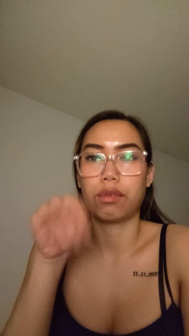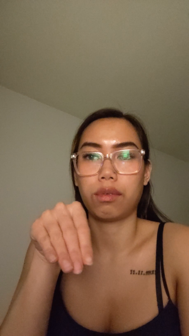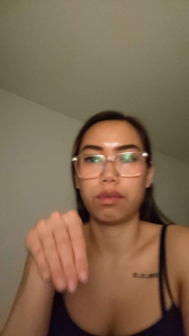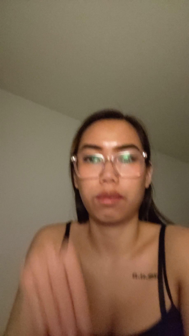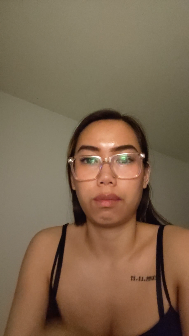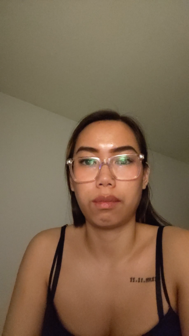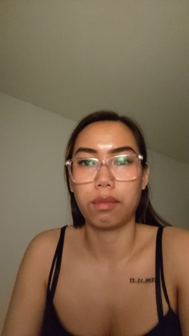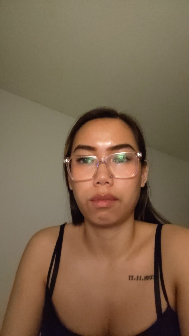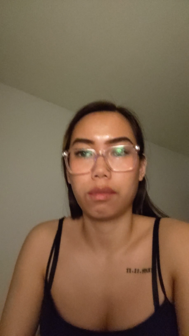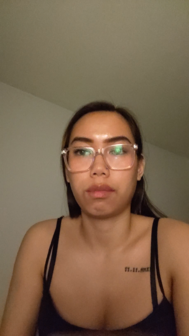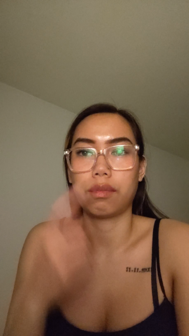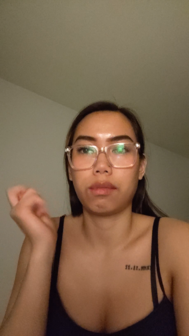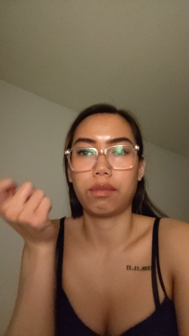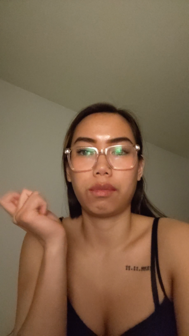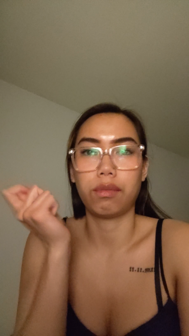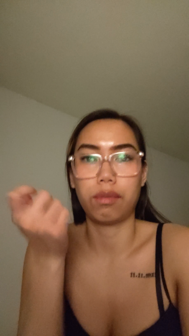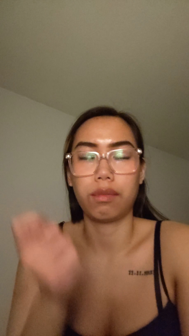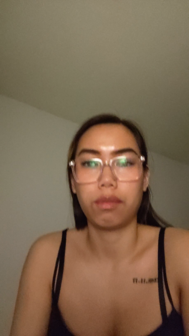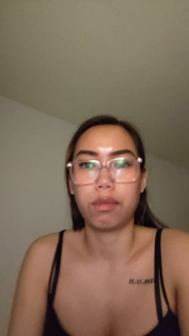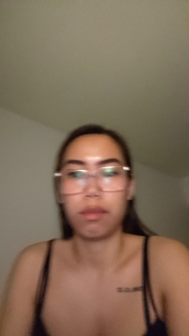bat